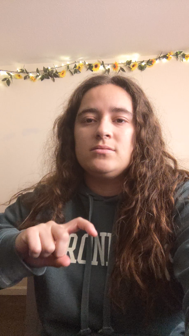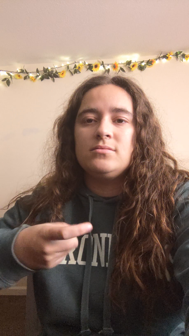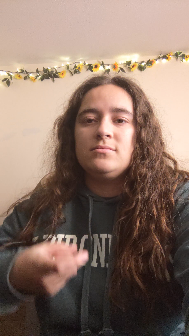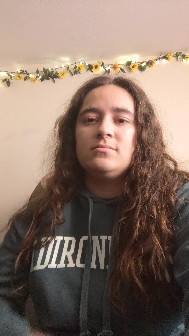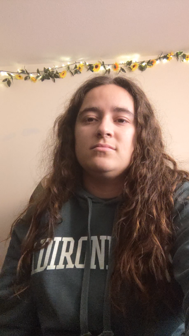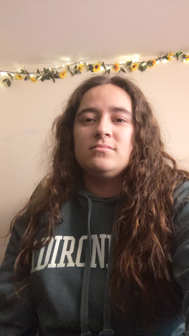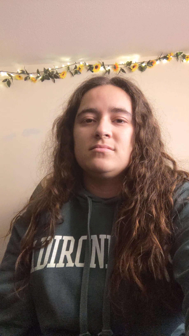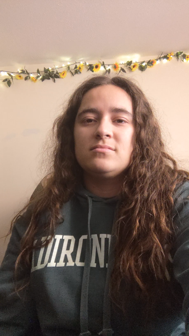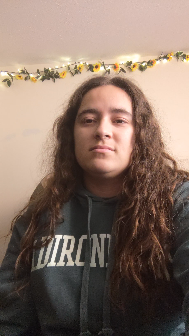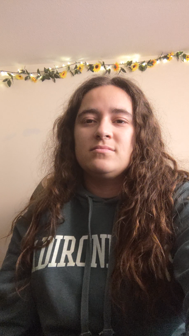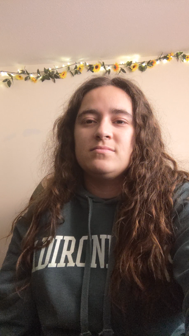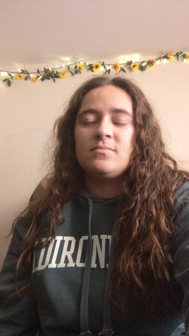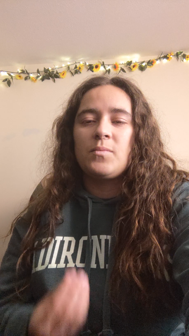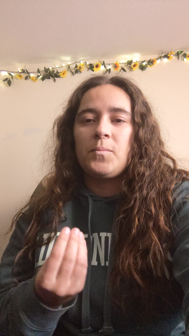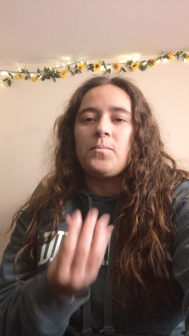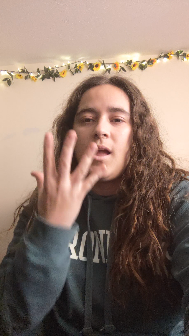plants